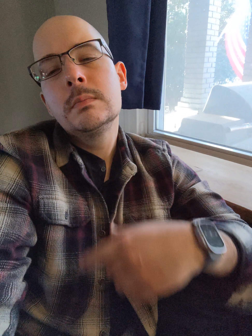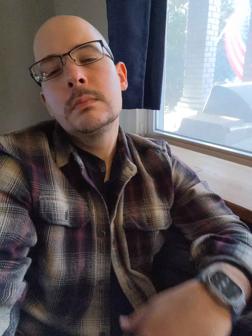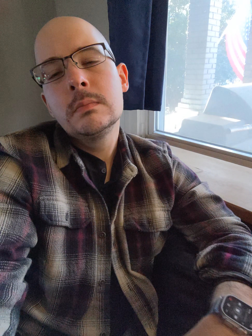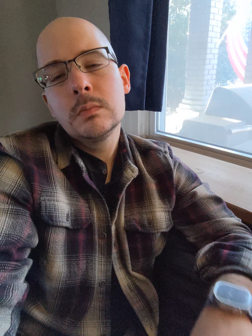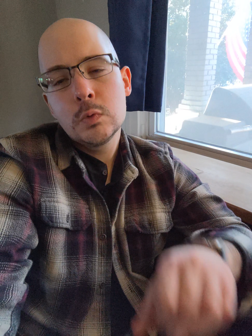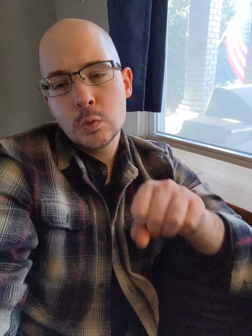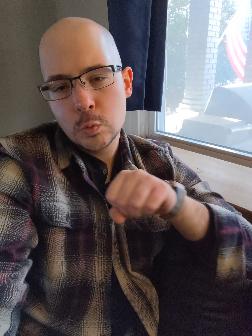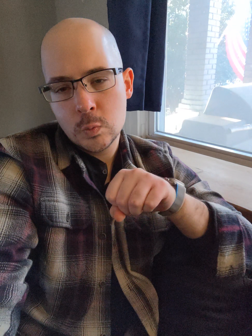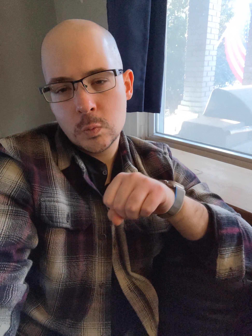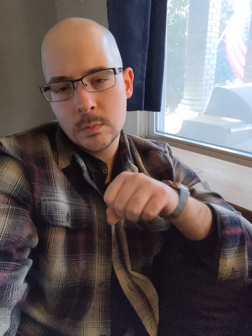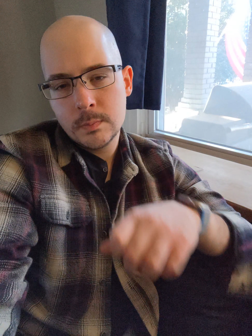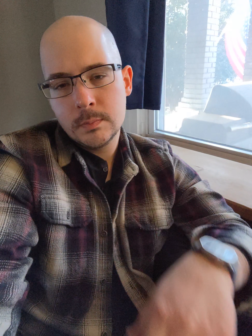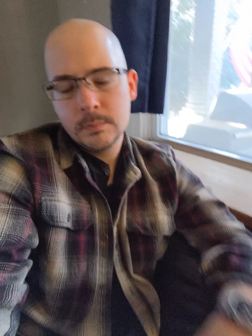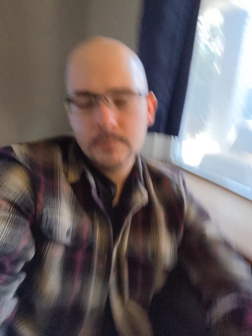shoe